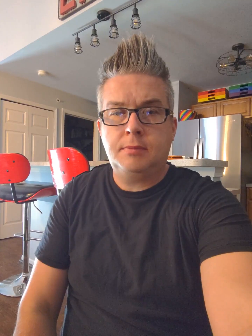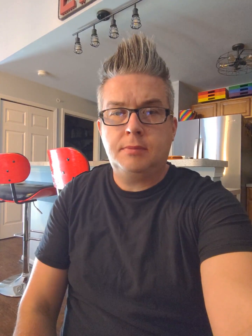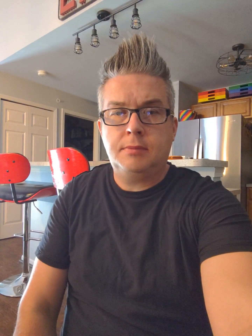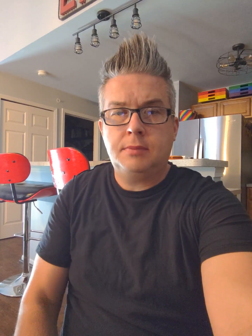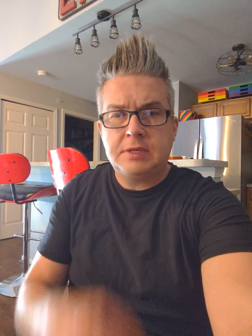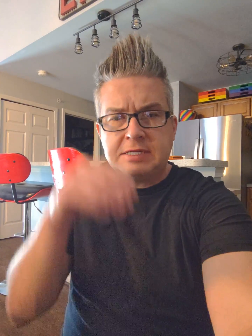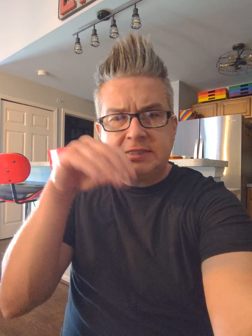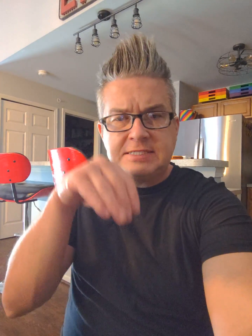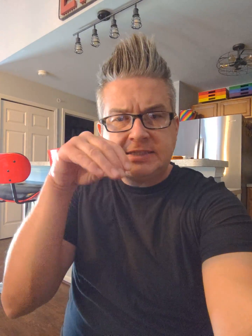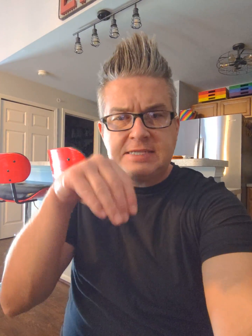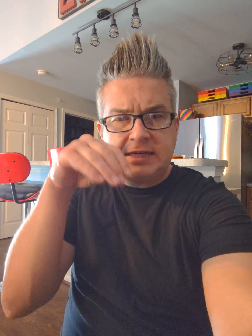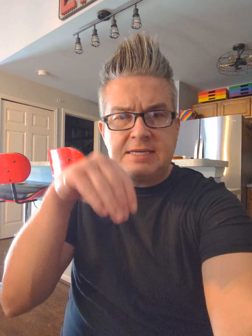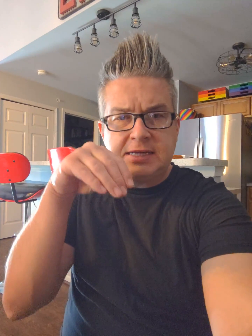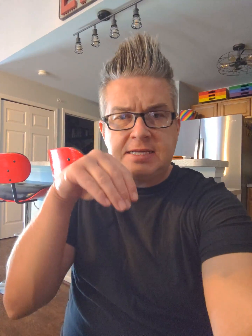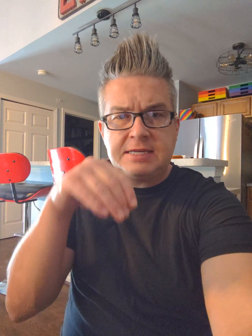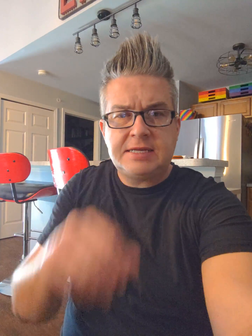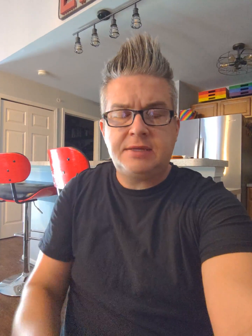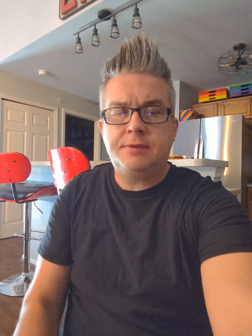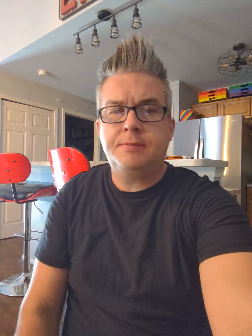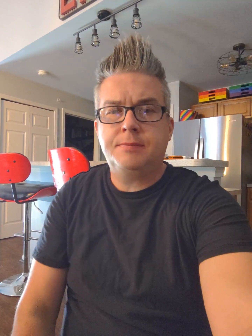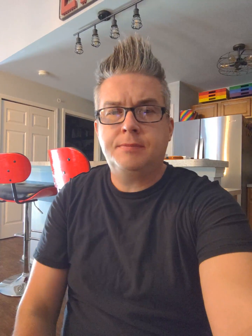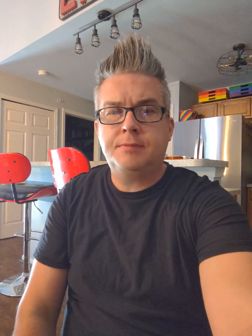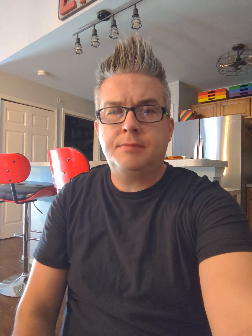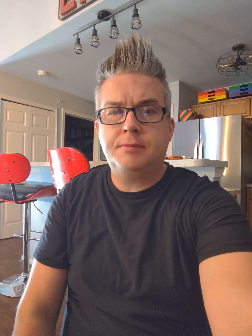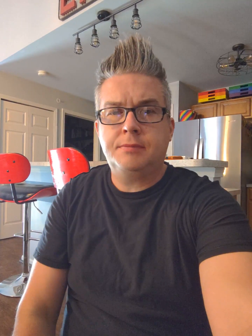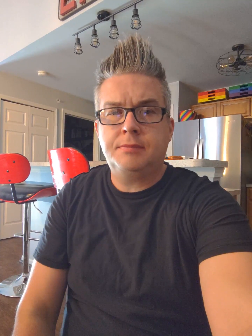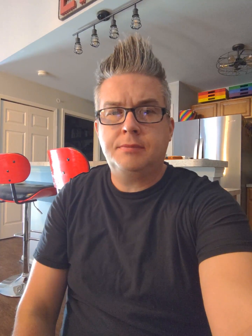inside